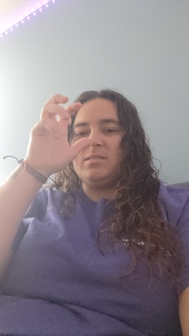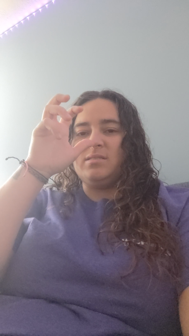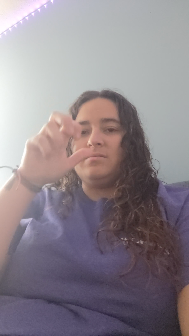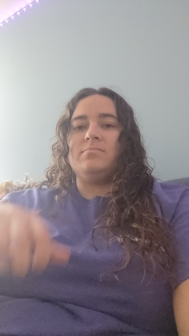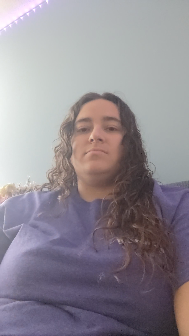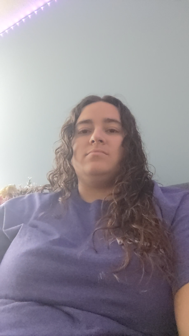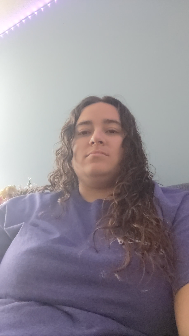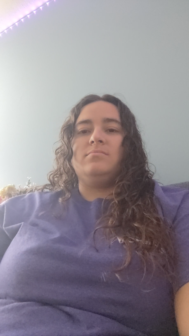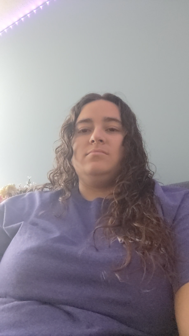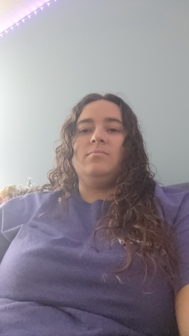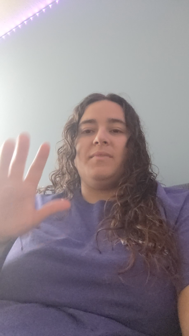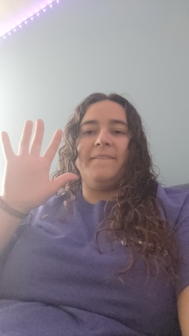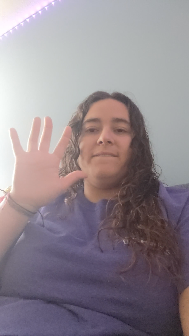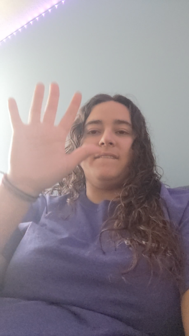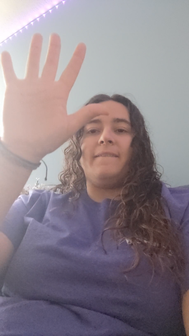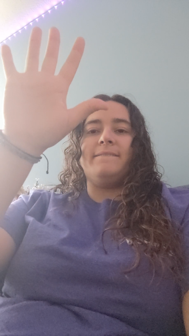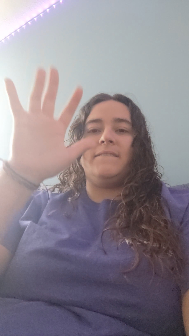give me five